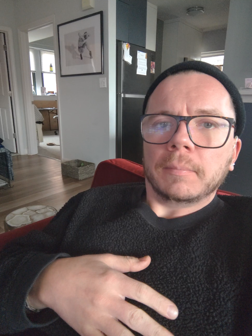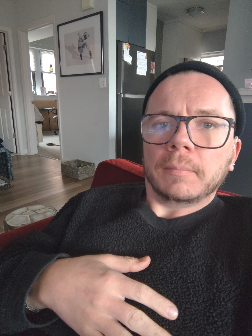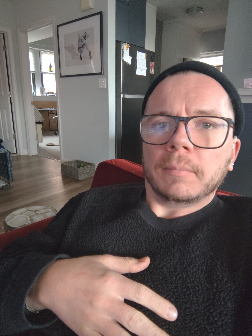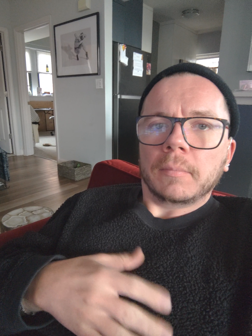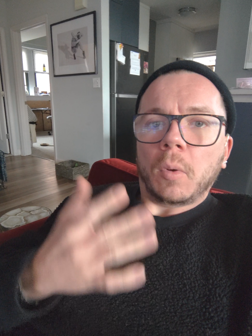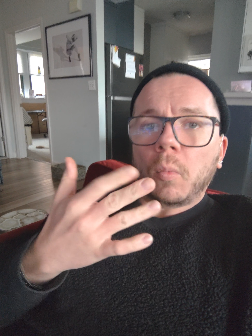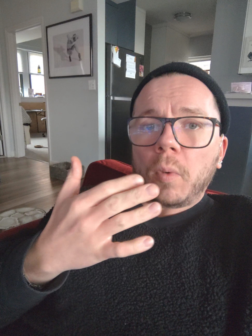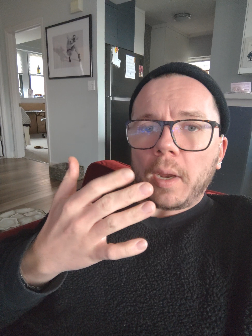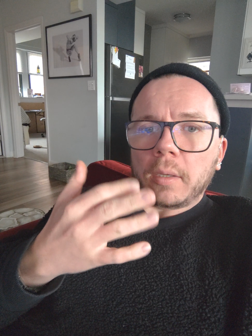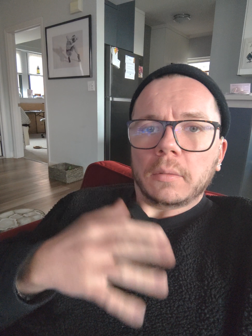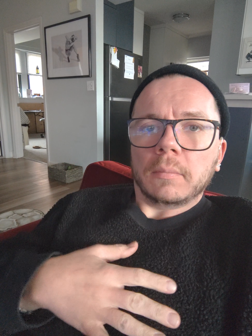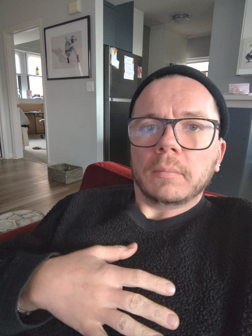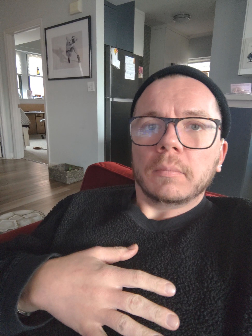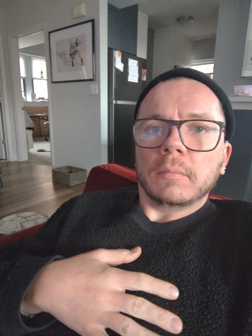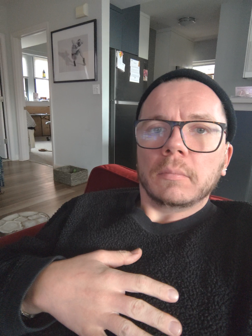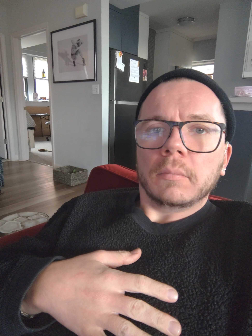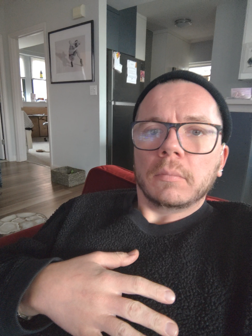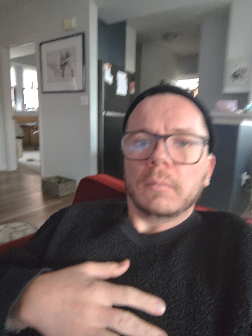wait